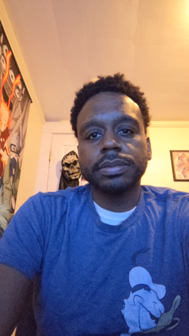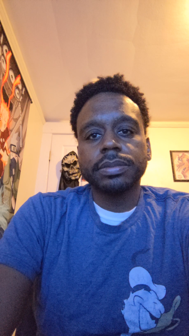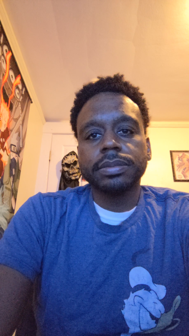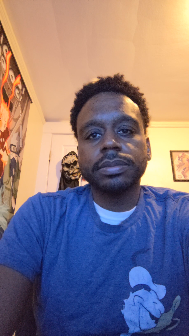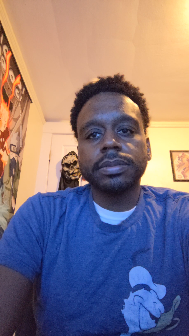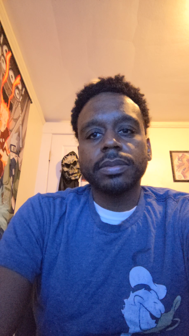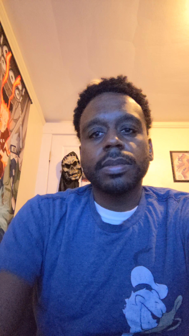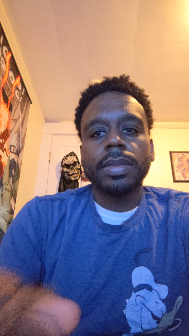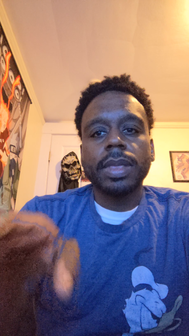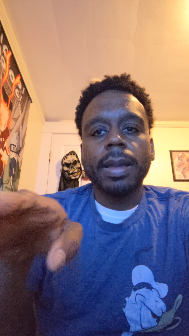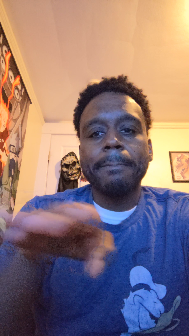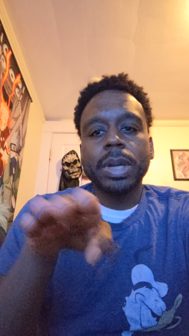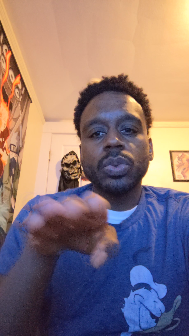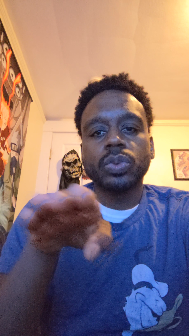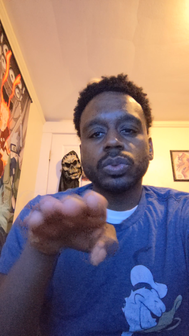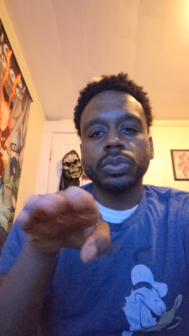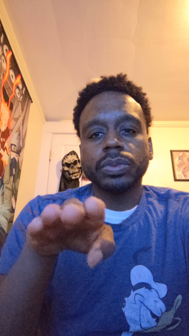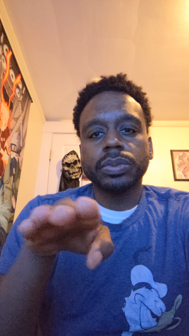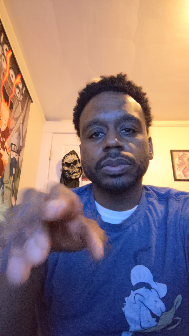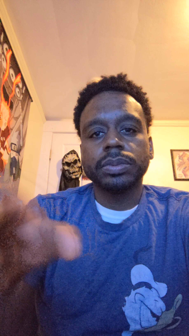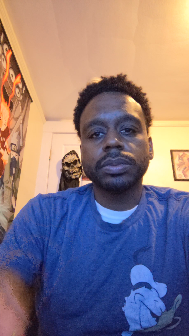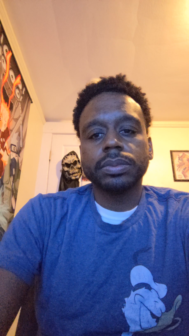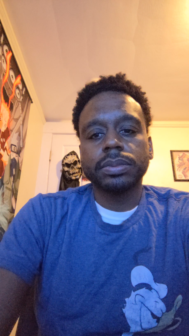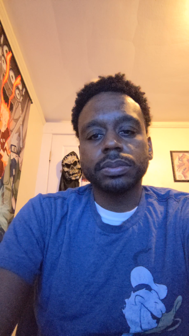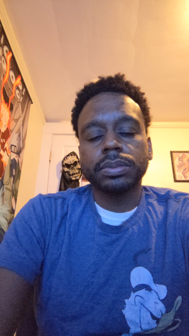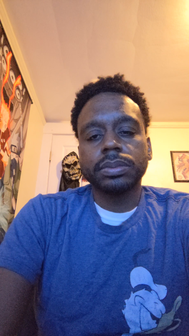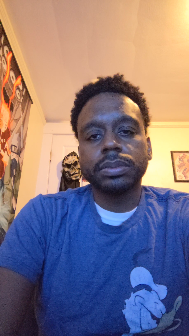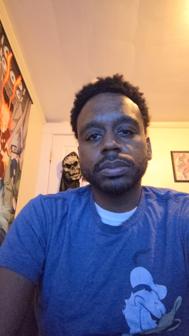boots